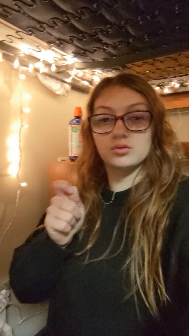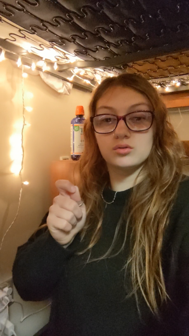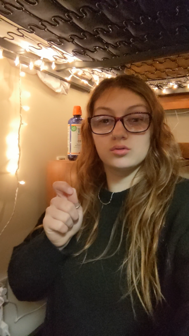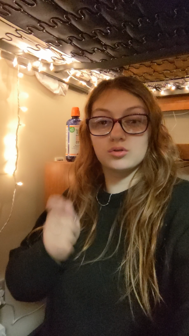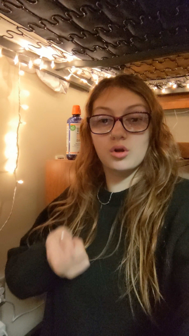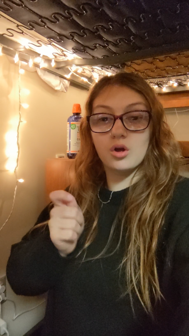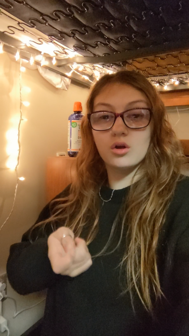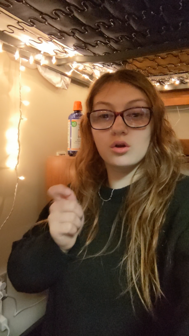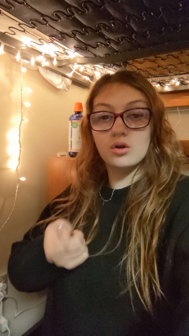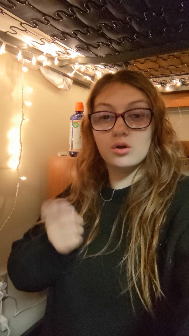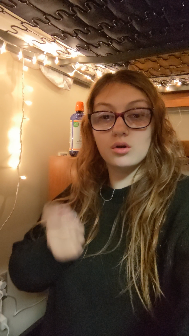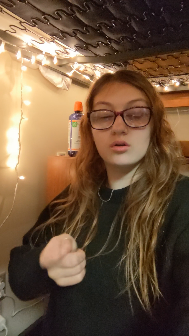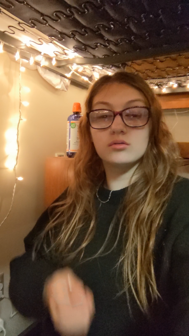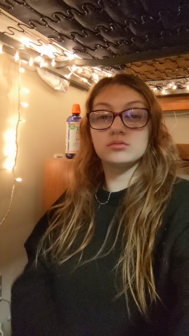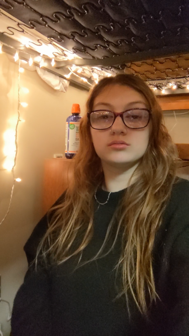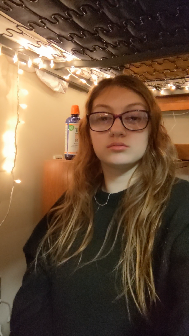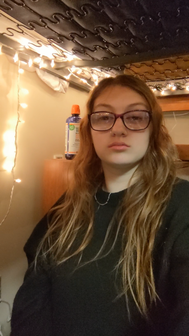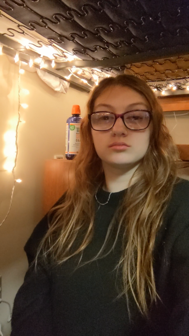cart